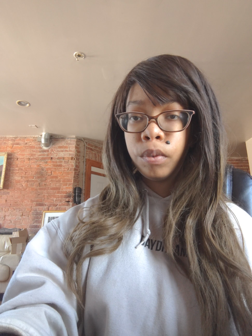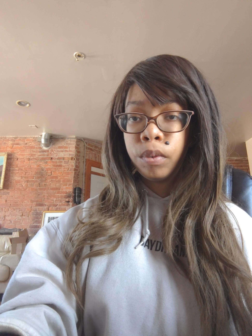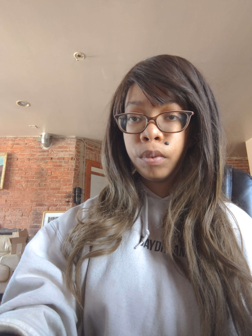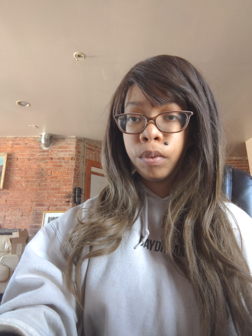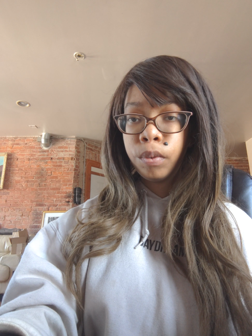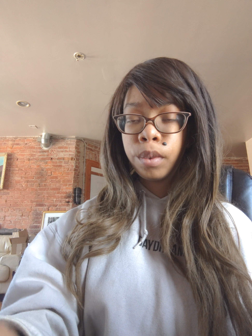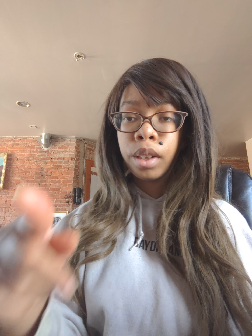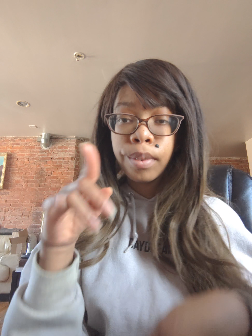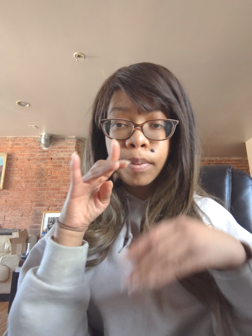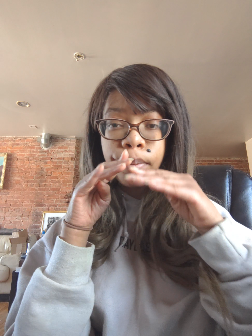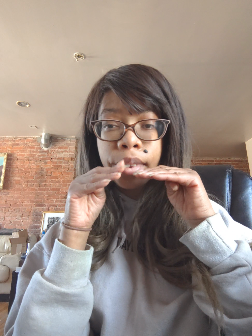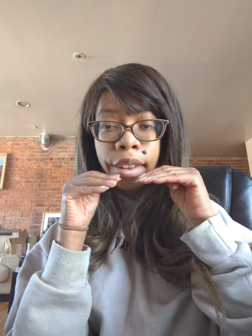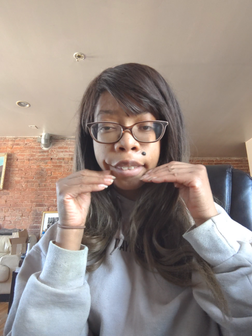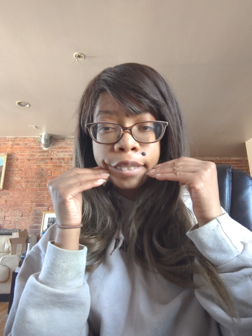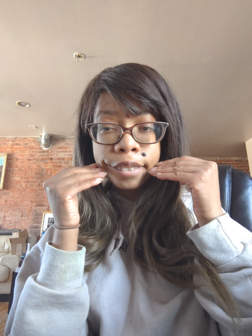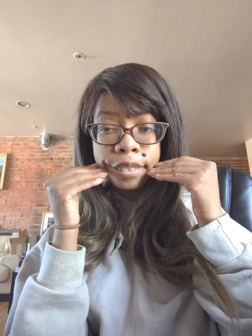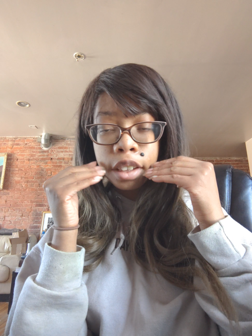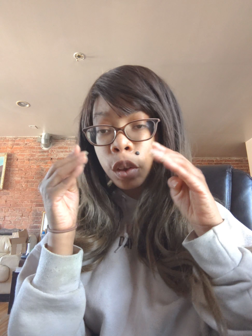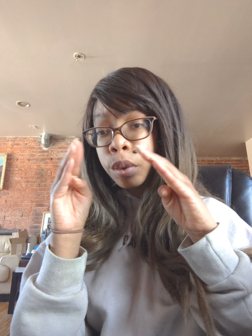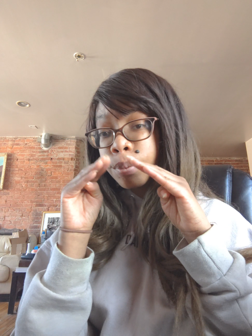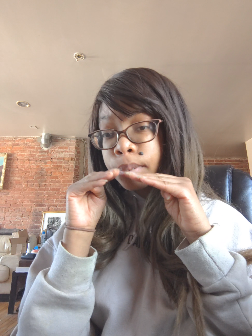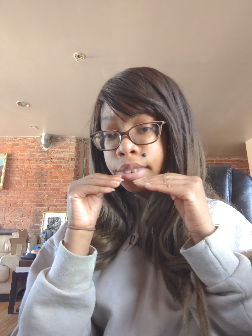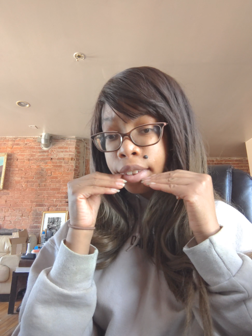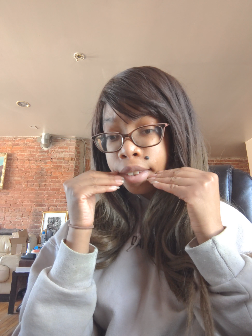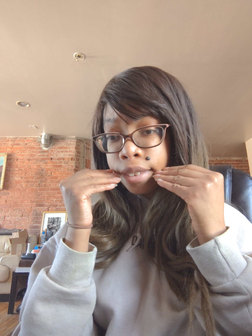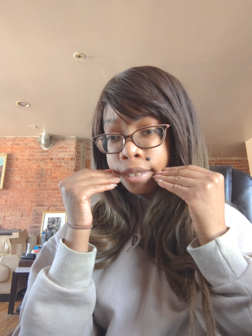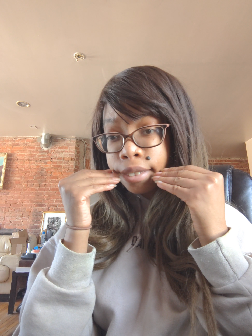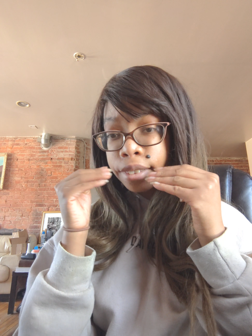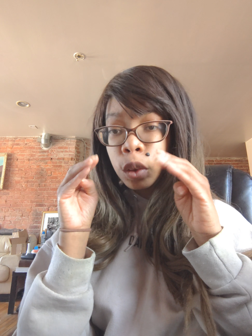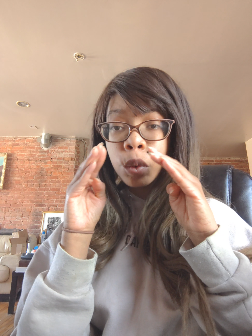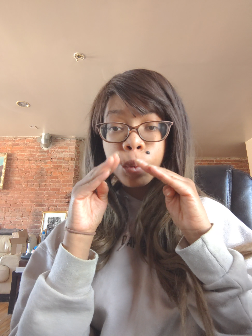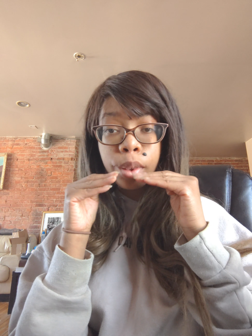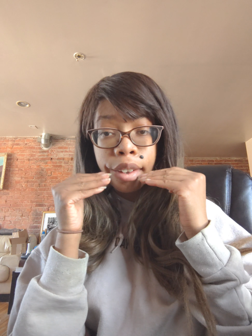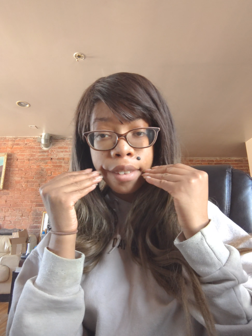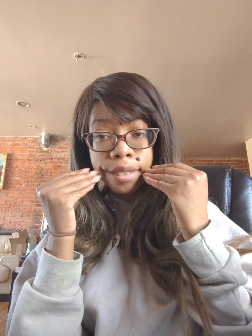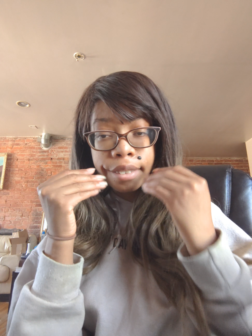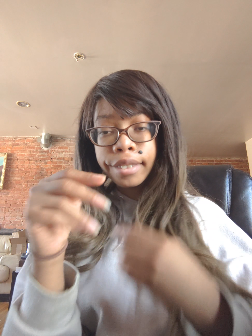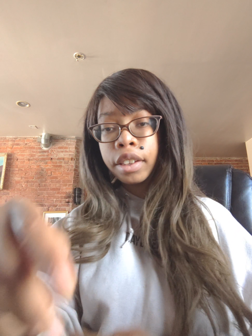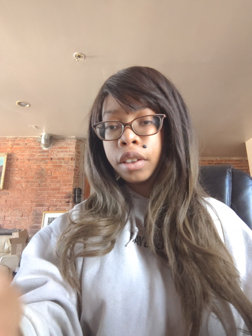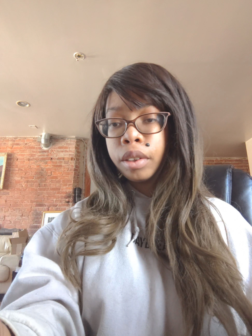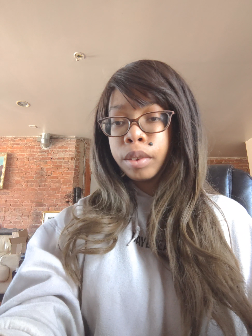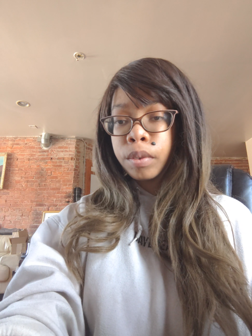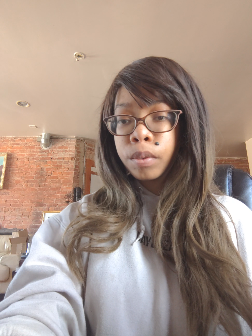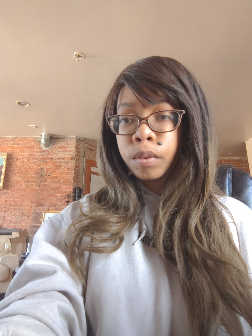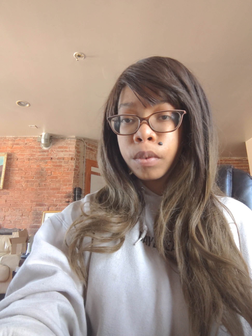smile